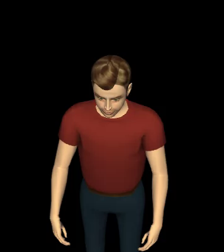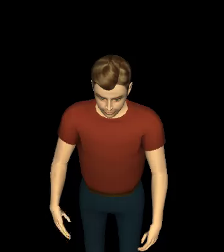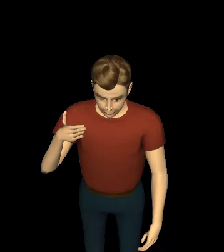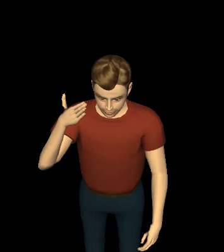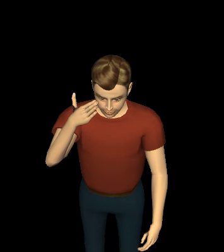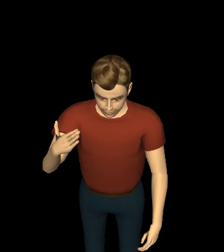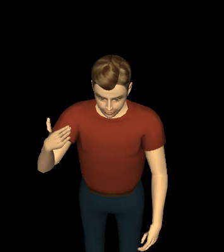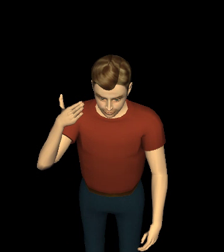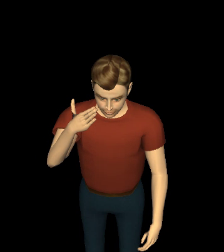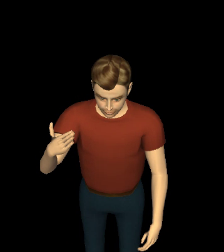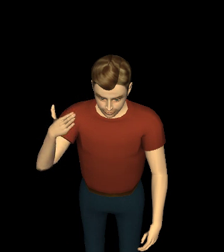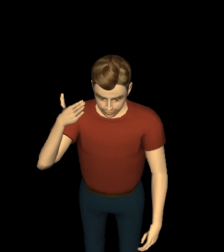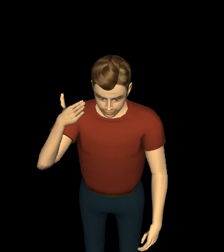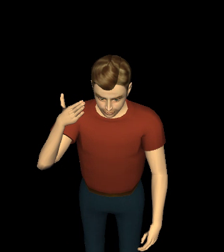حيوان